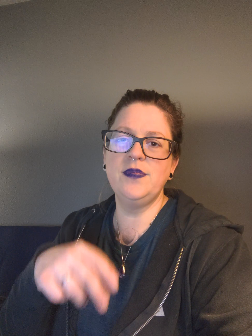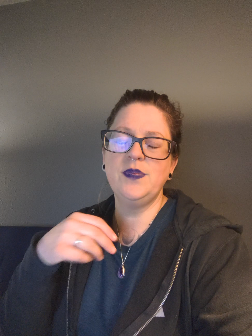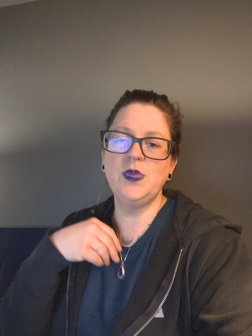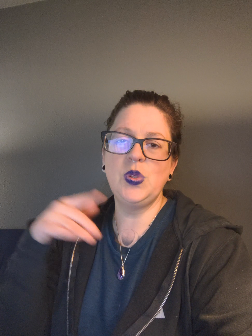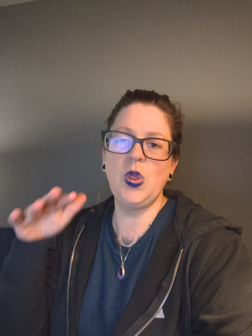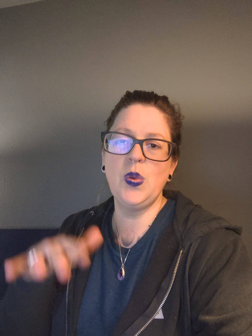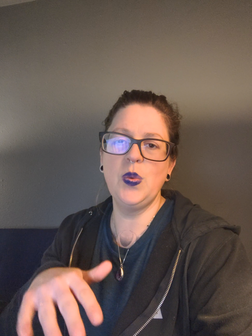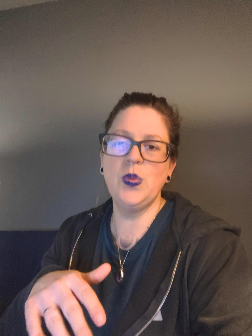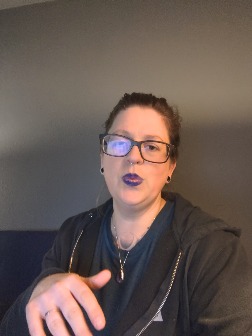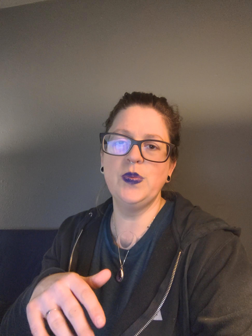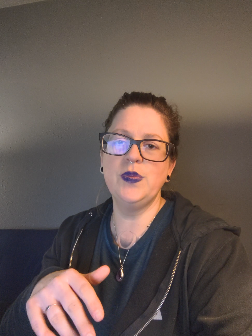snow